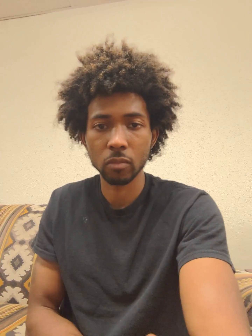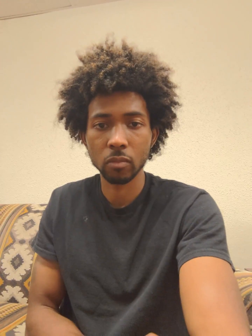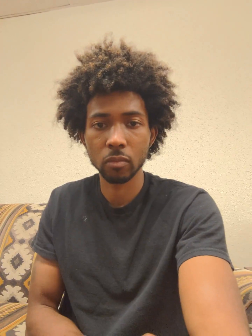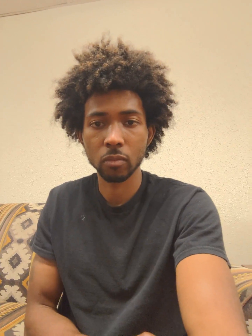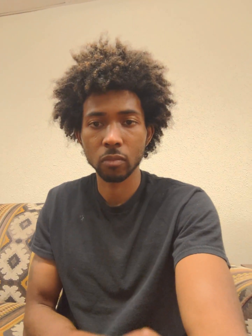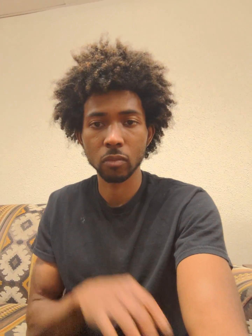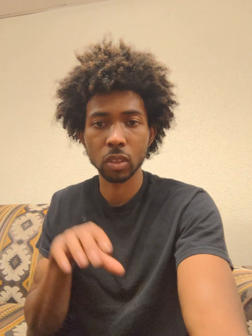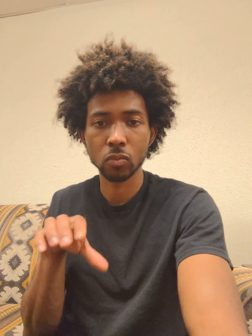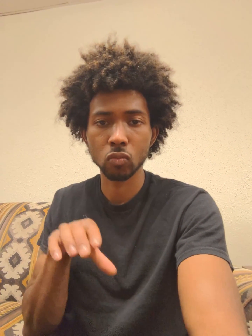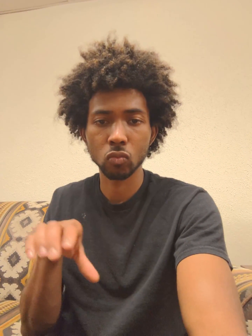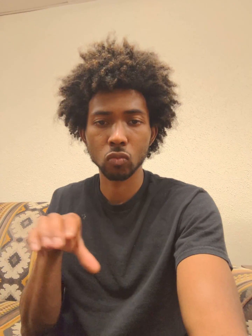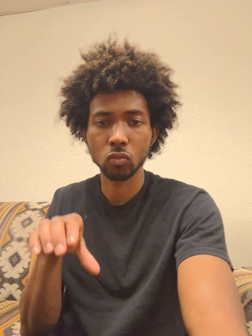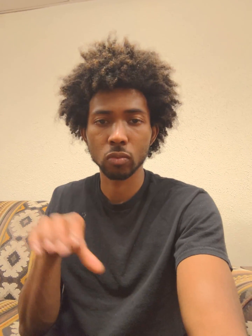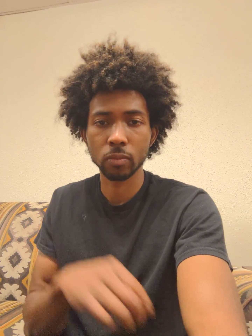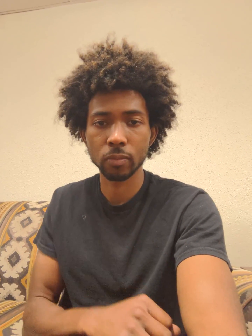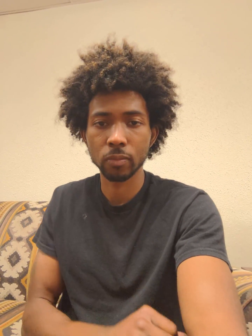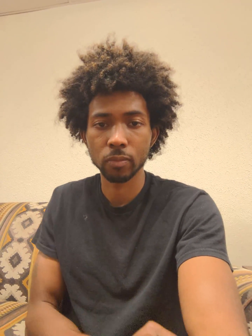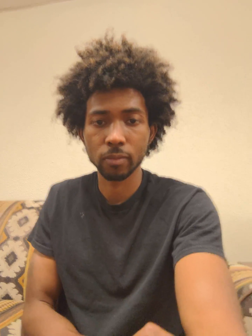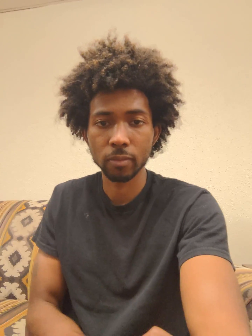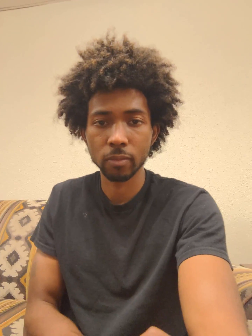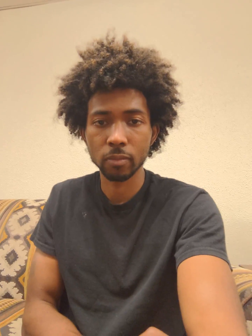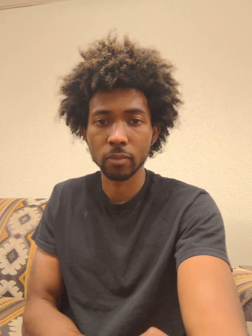does